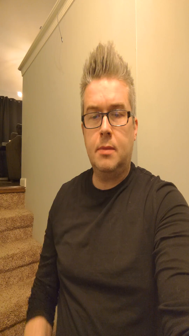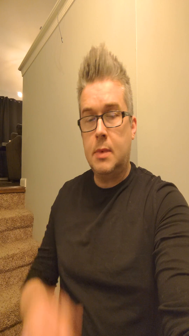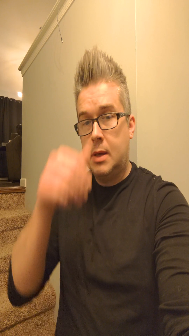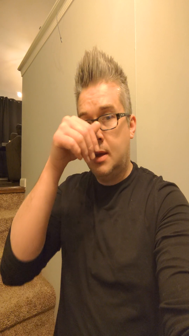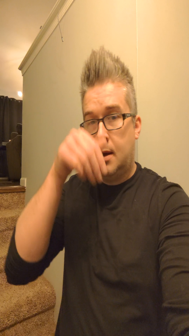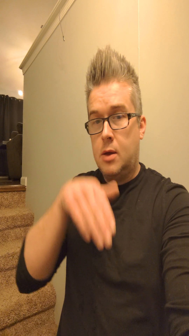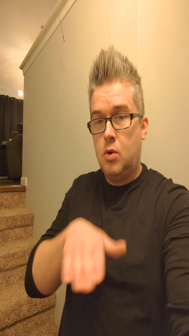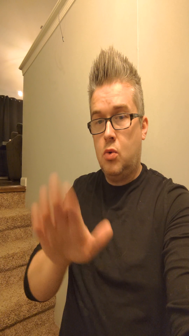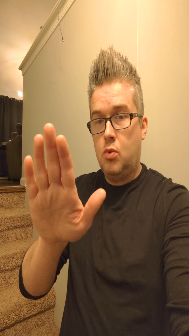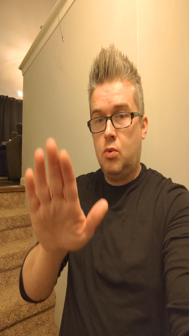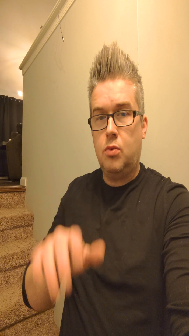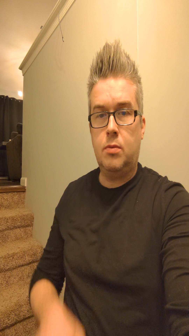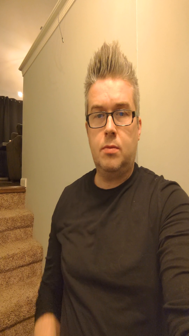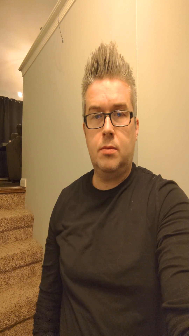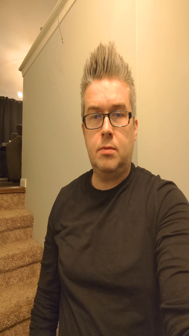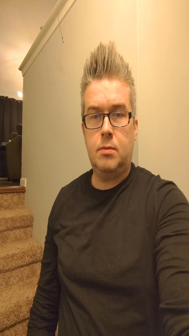elephant